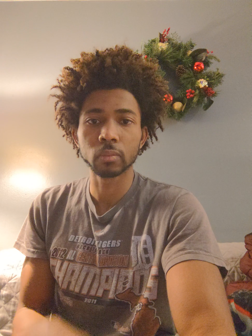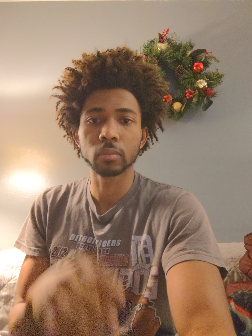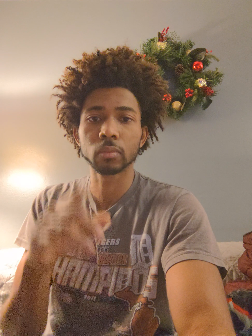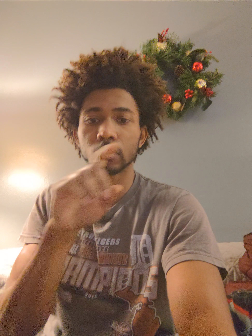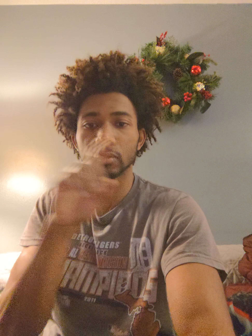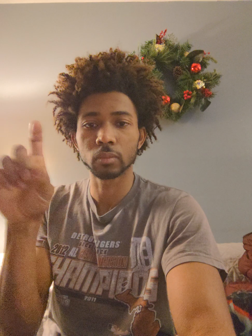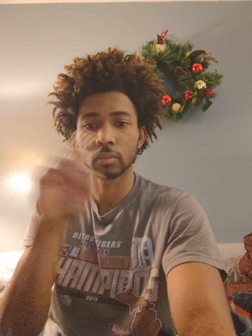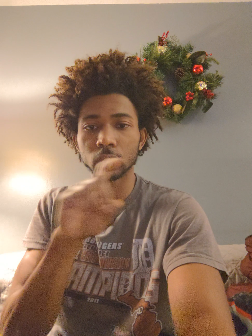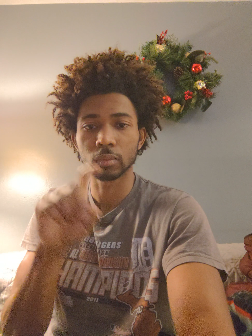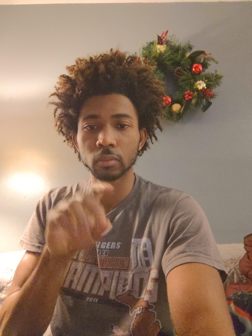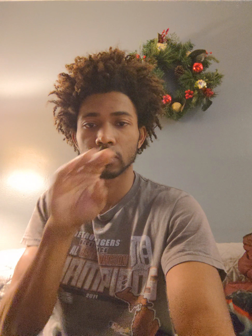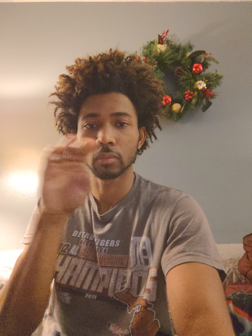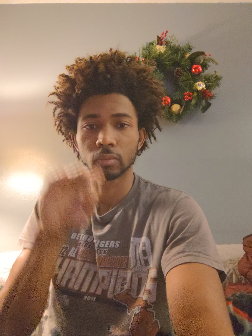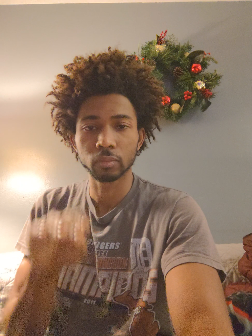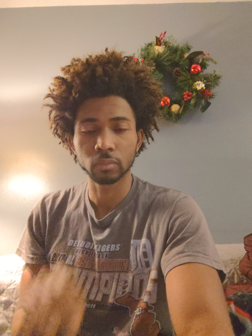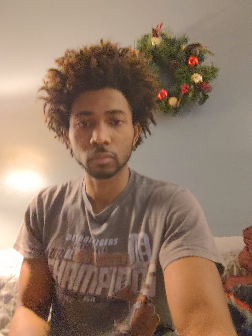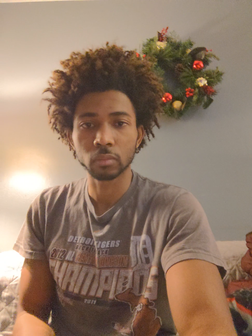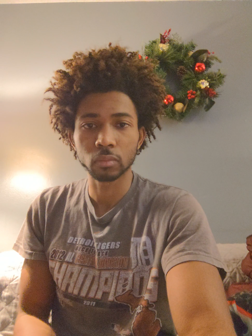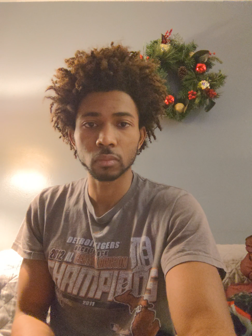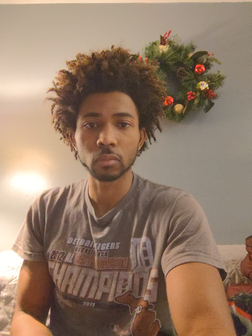closet